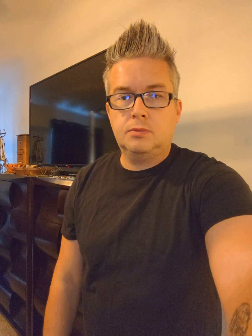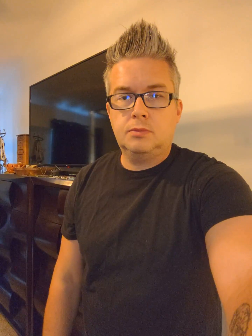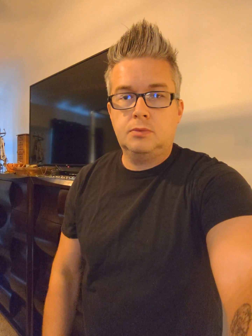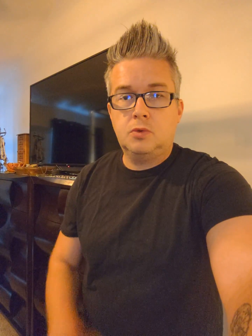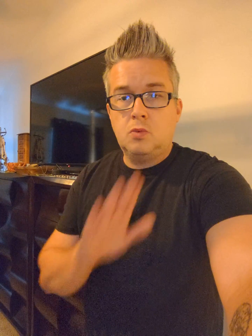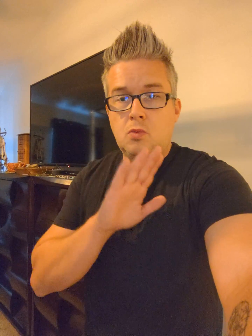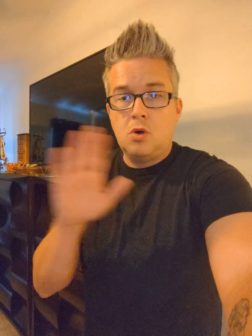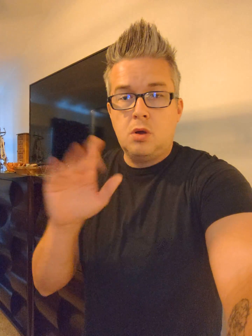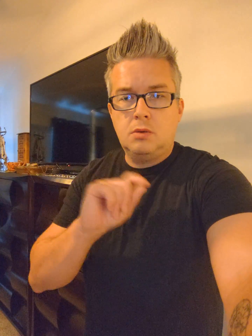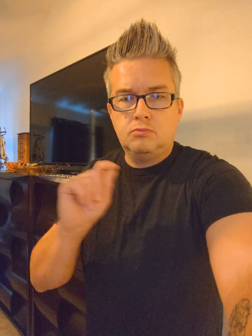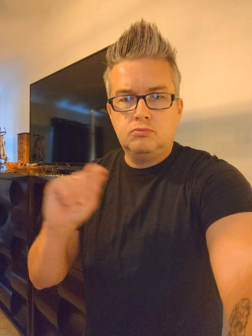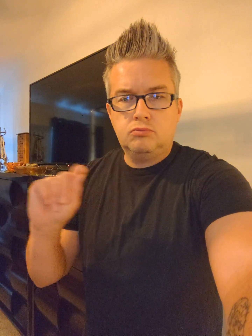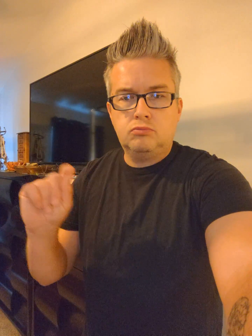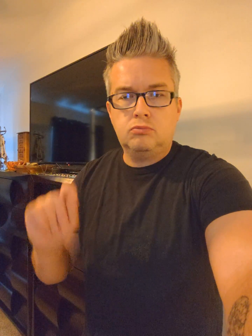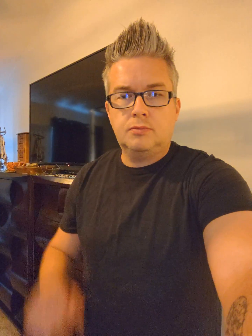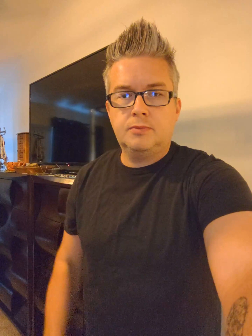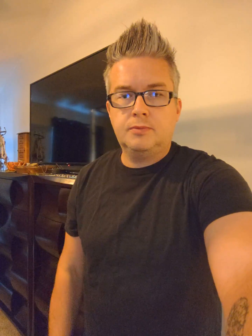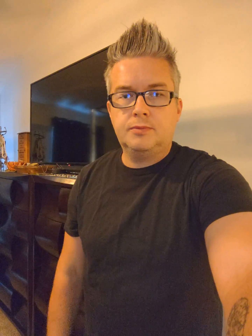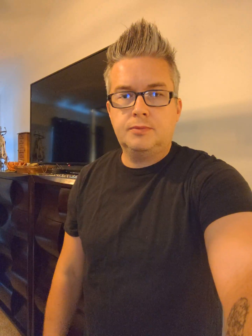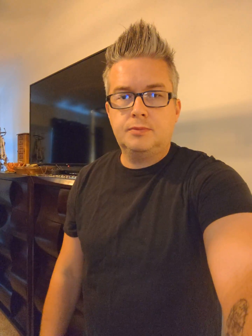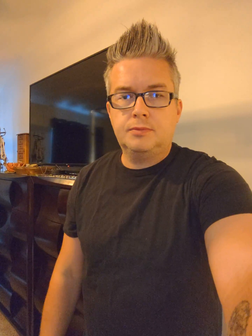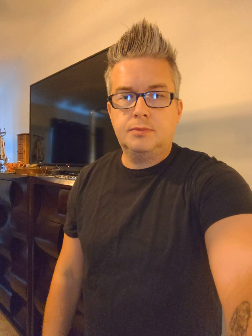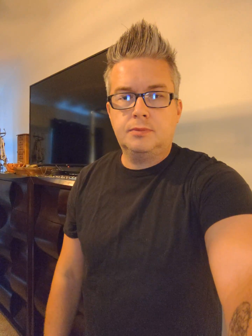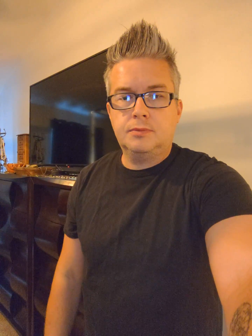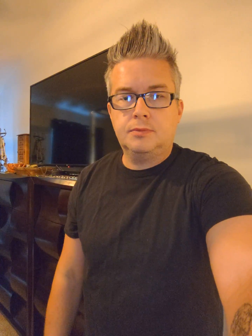chalk